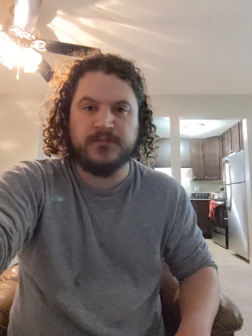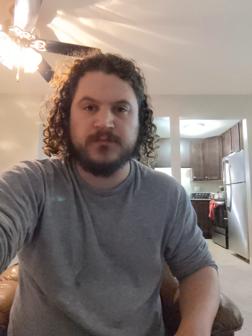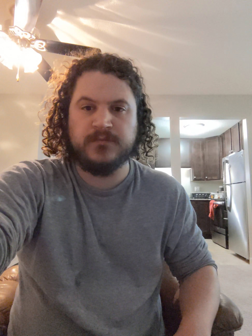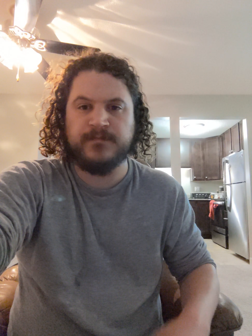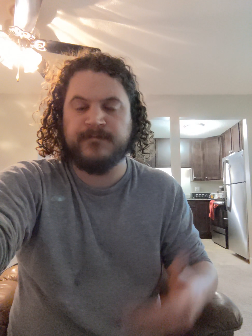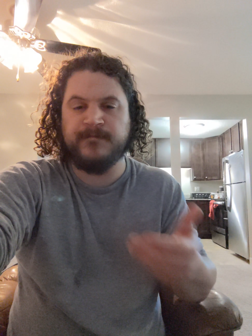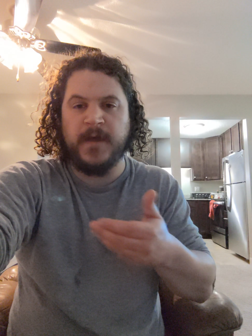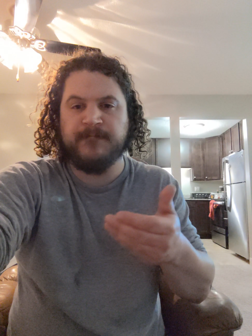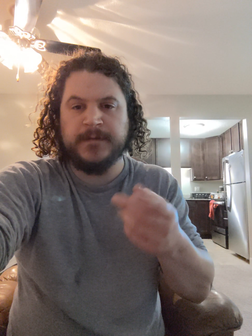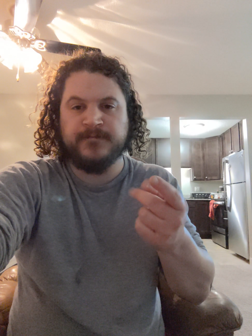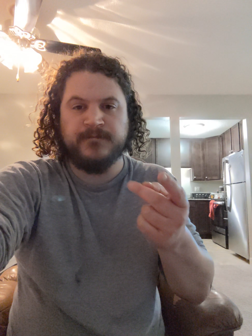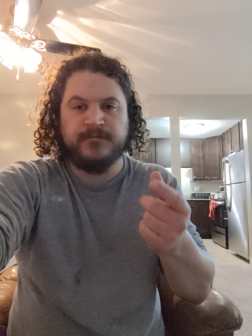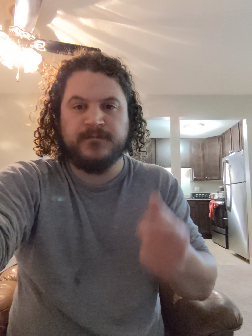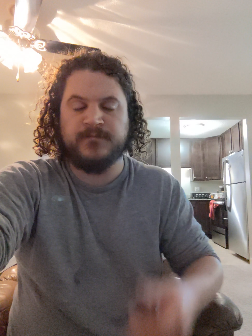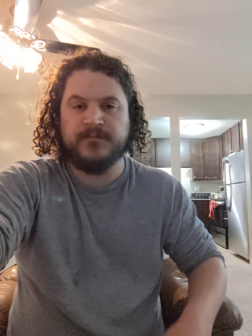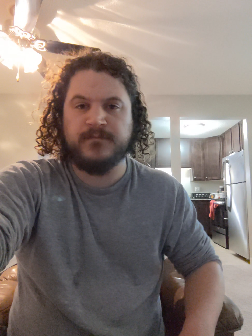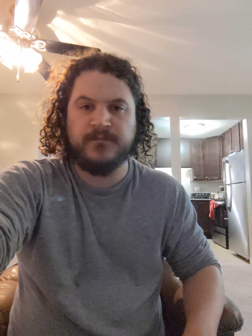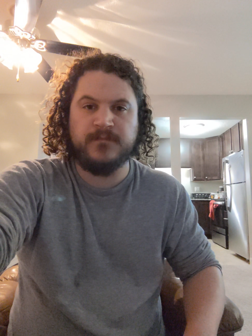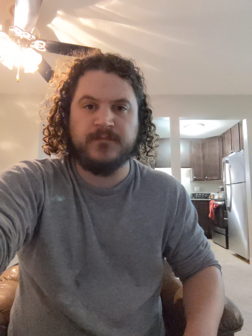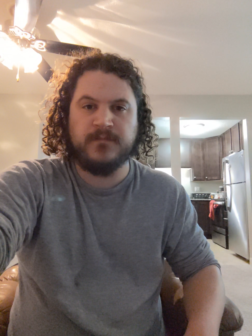puppy